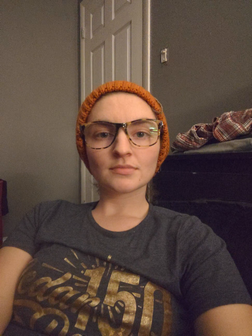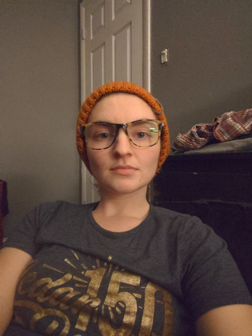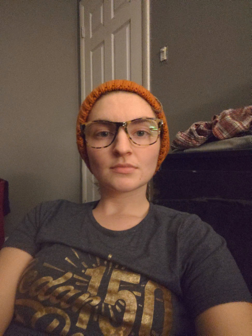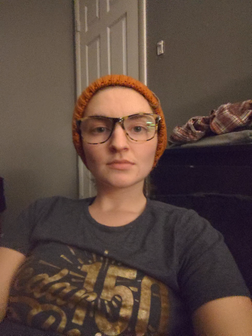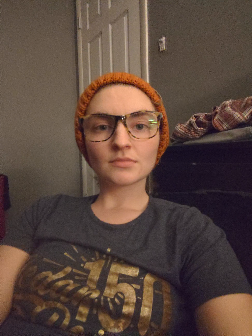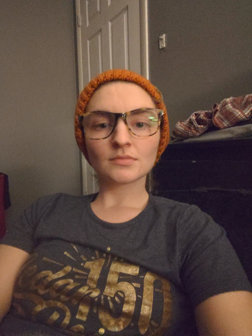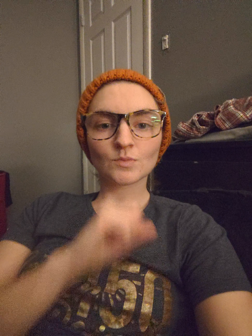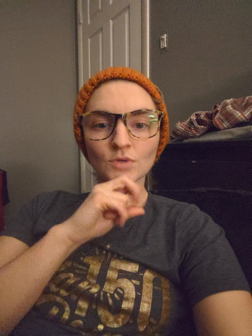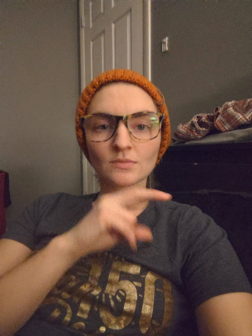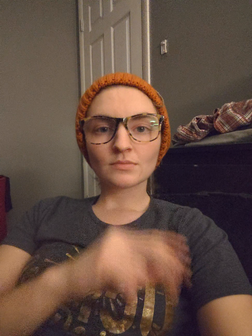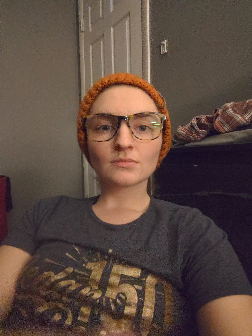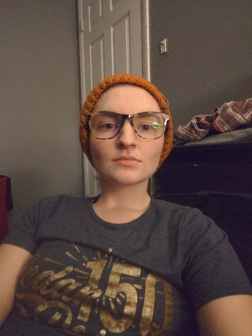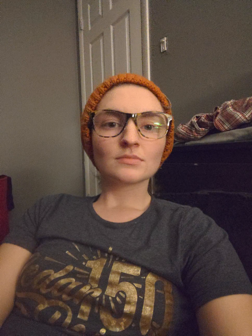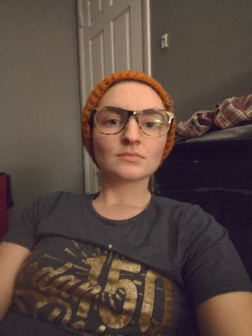frog